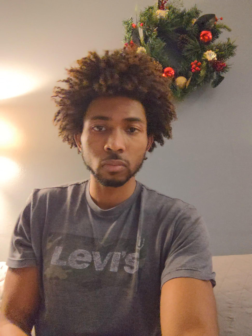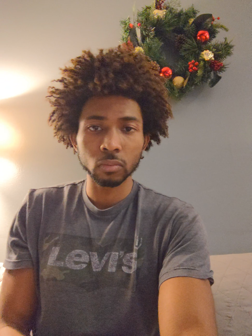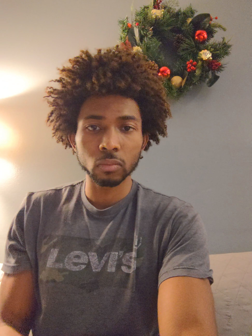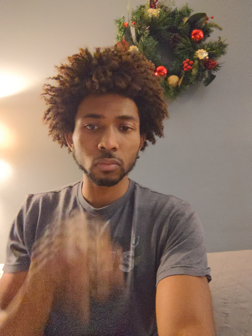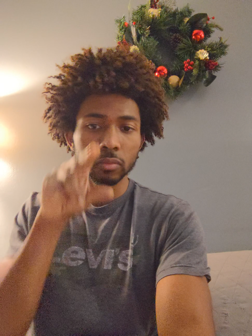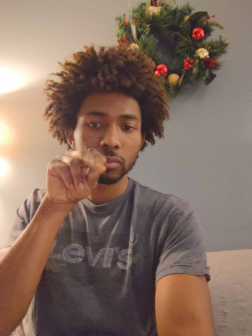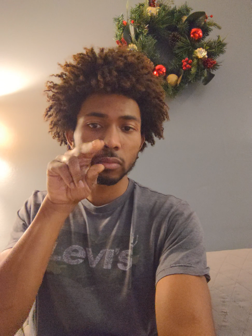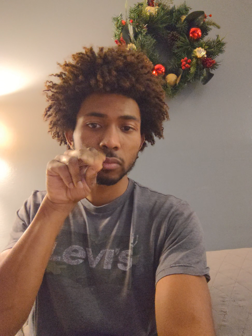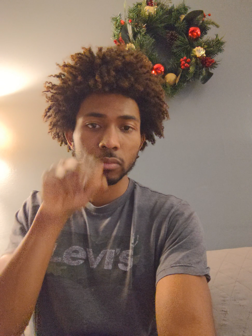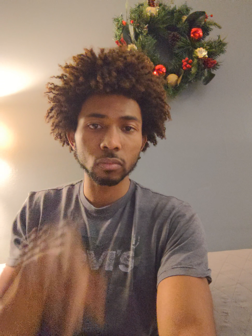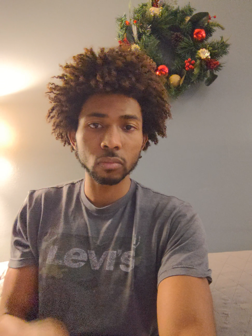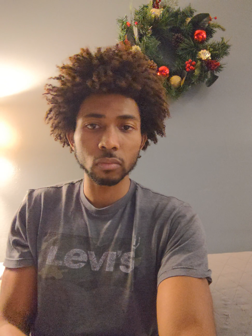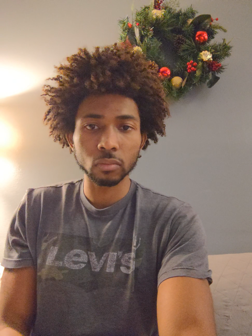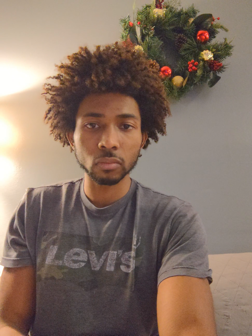duck